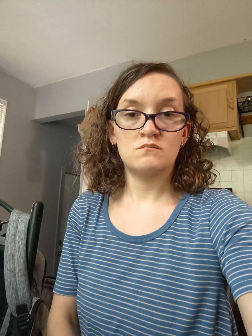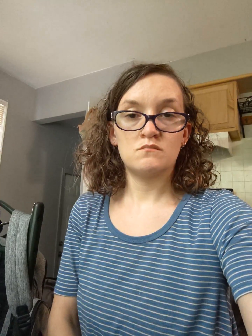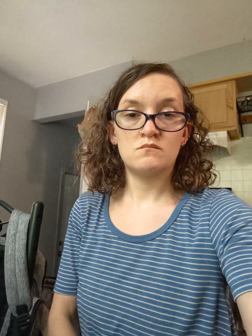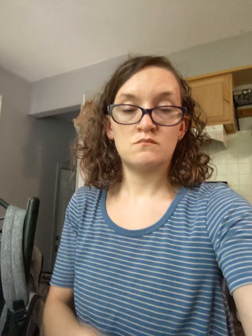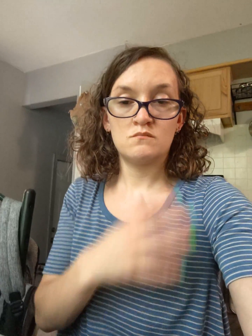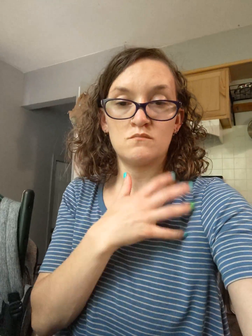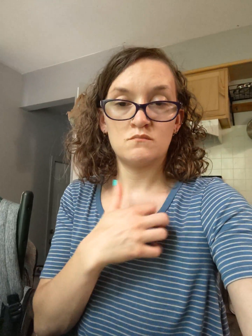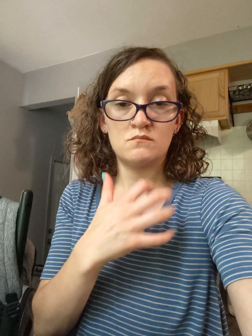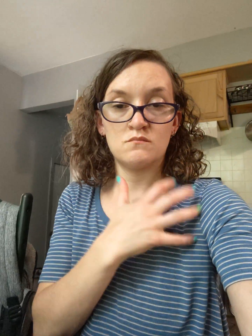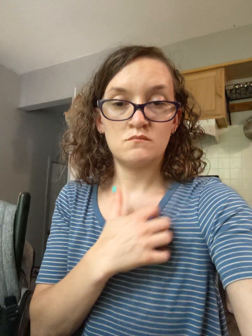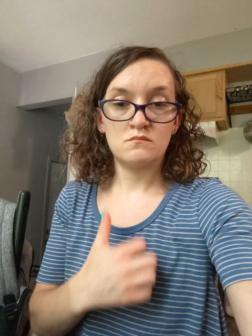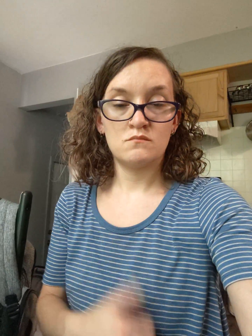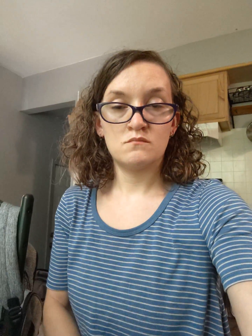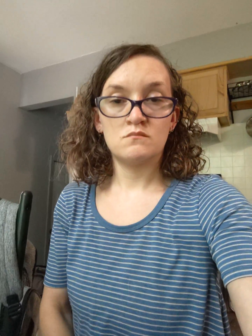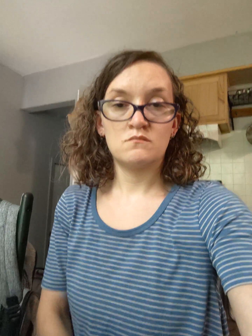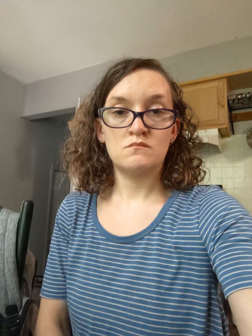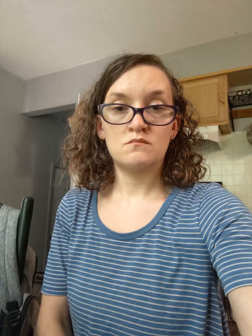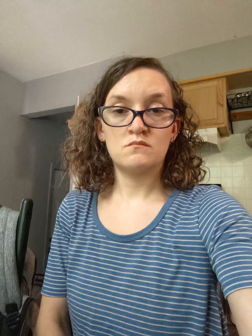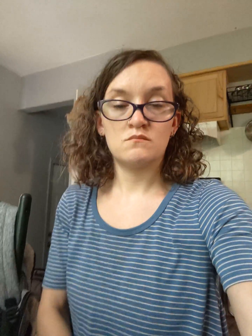bear